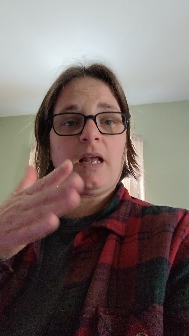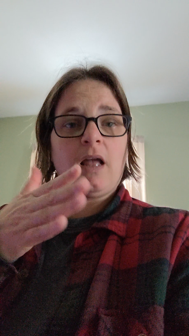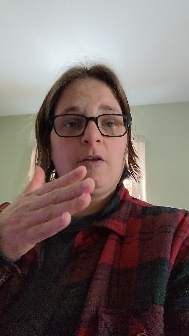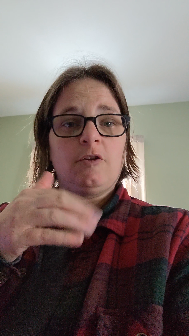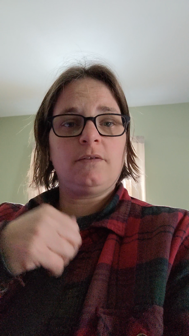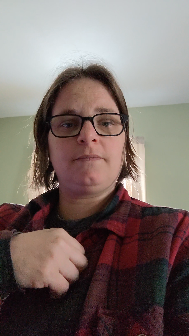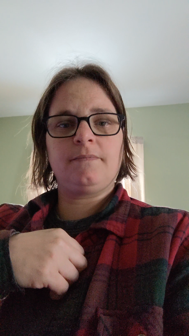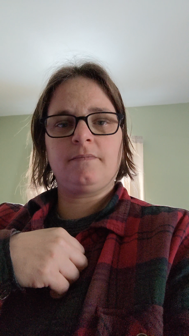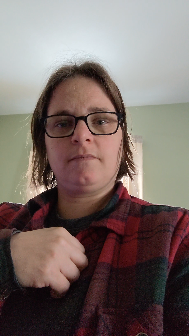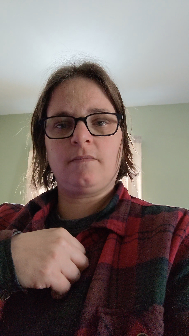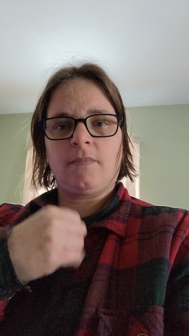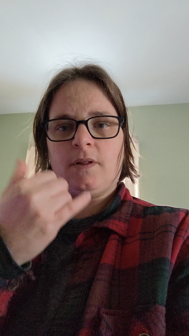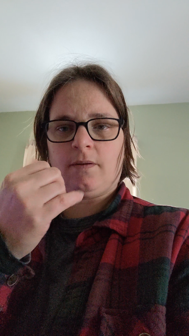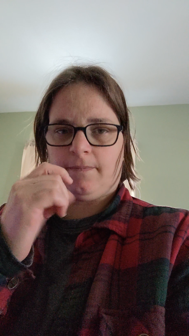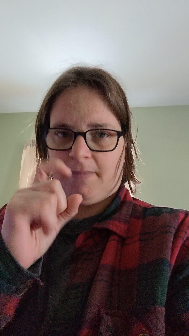present